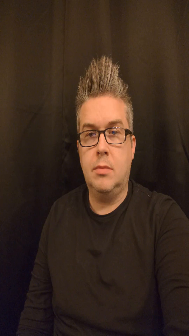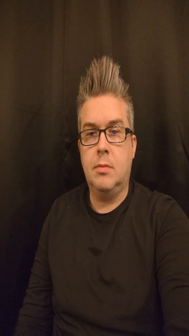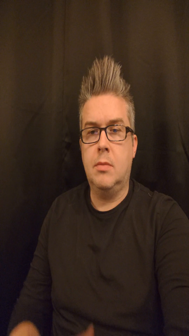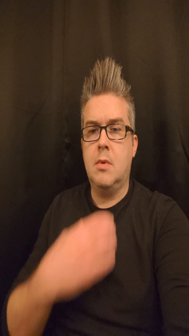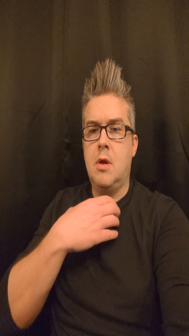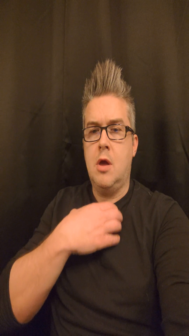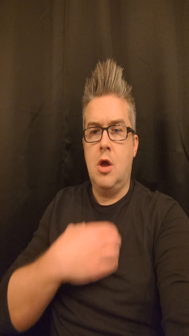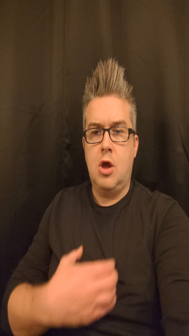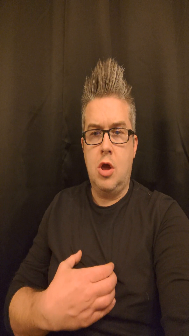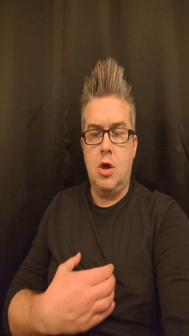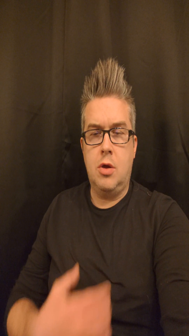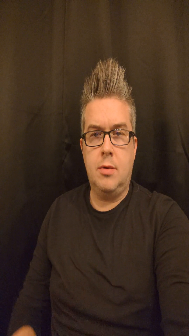hungry